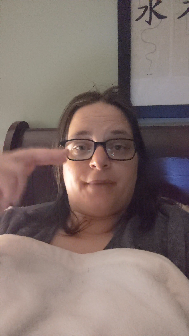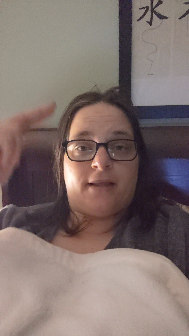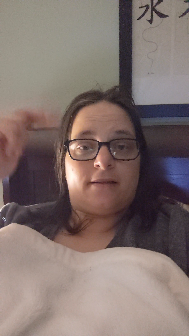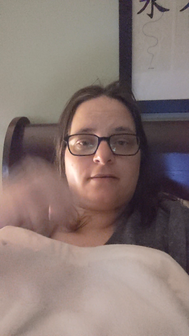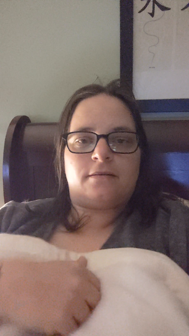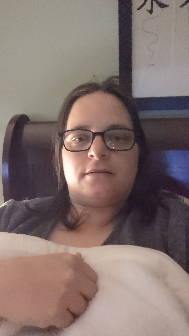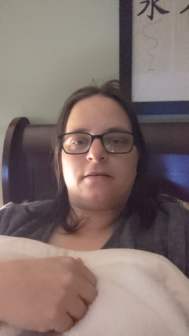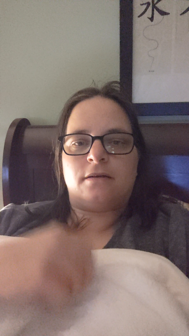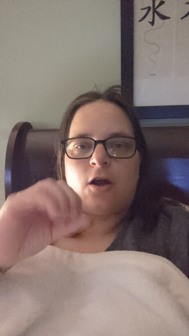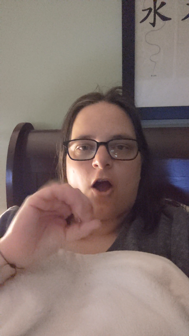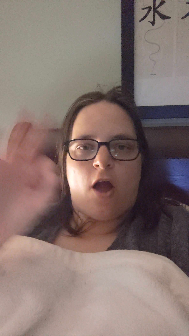off